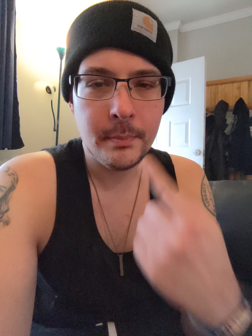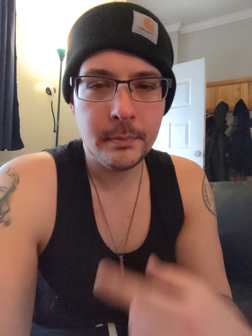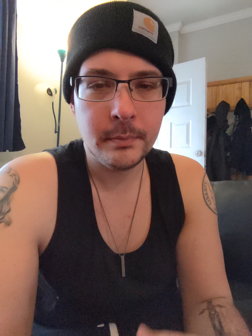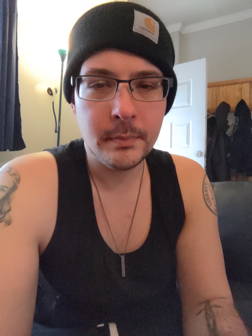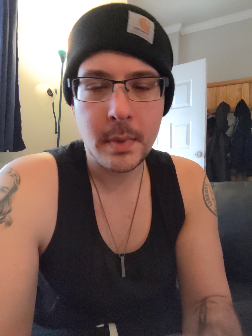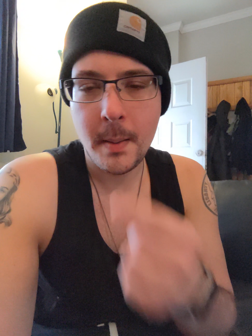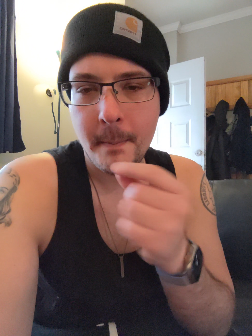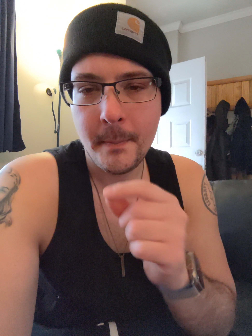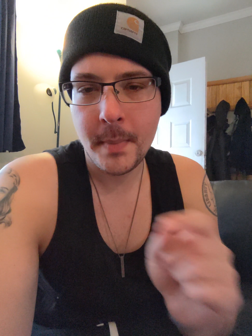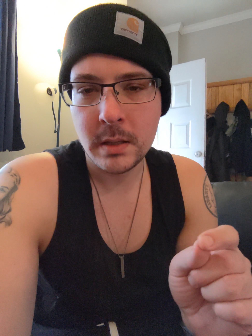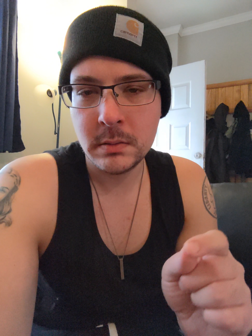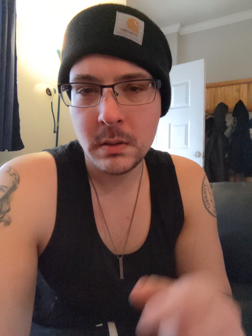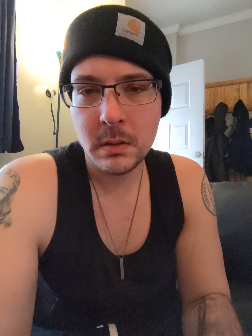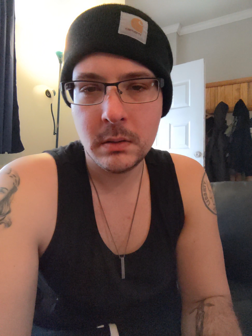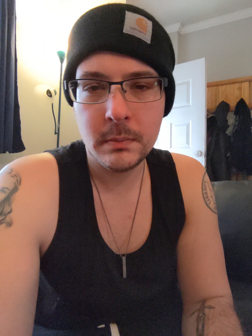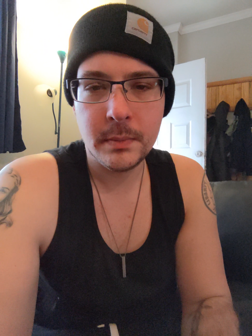pencil